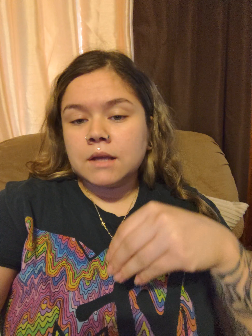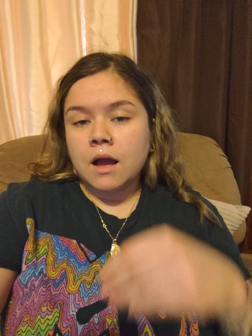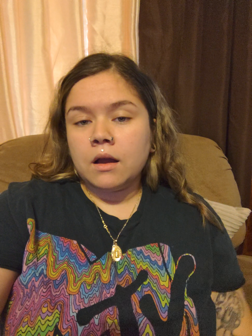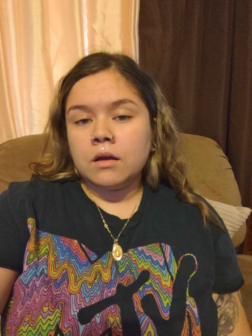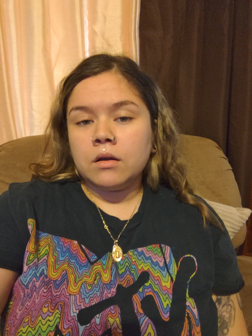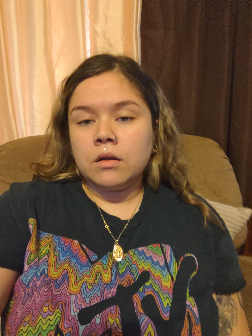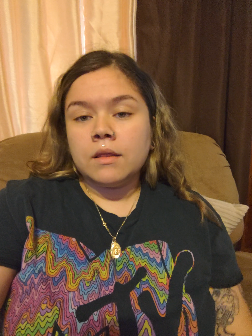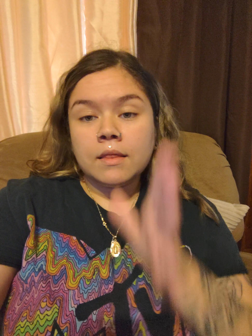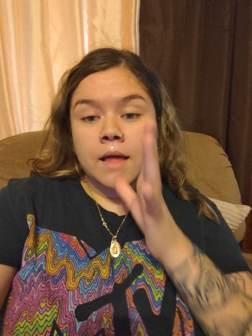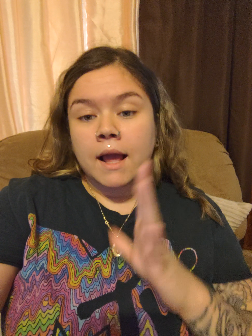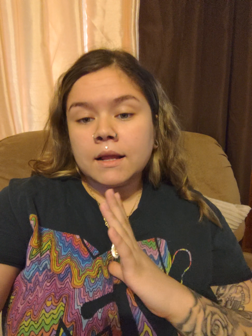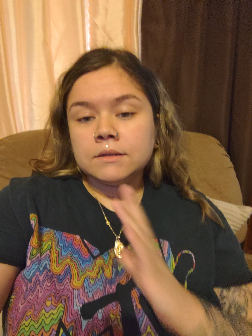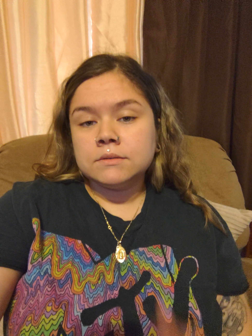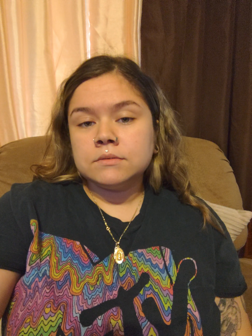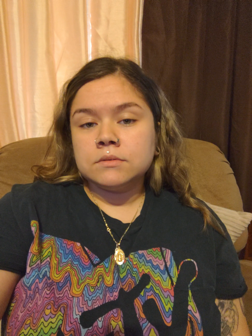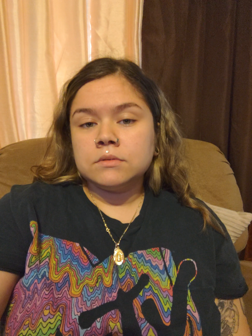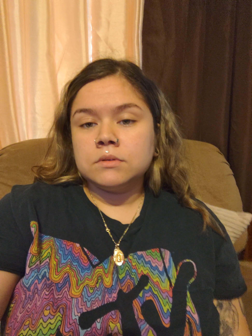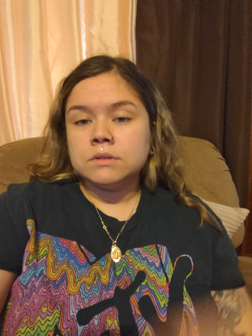lady